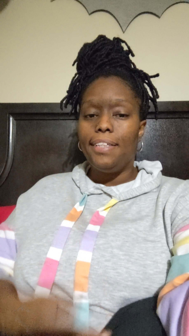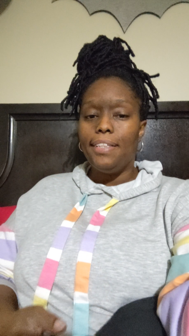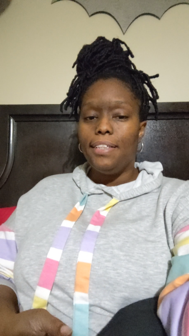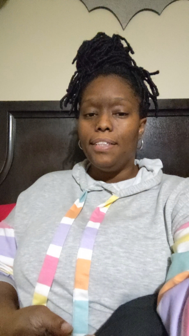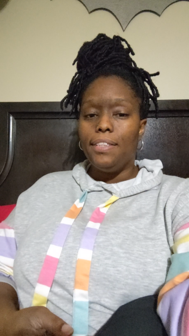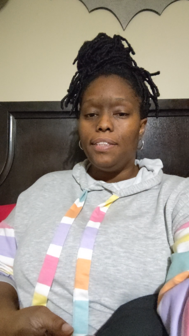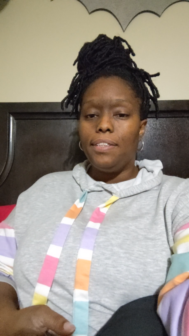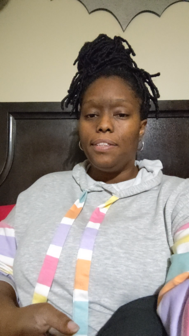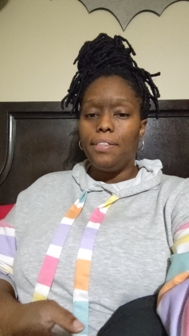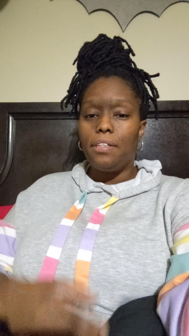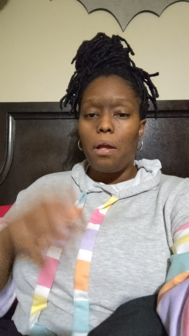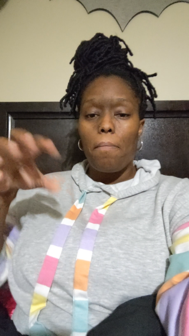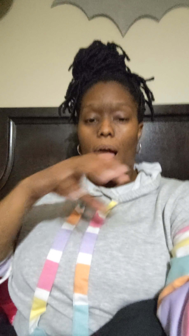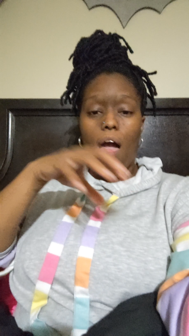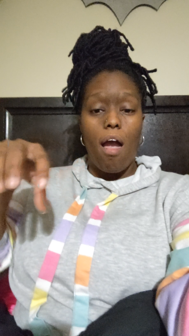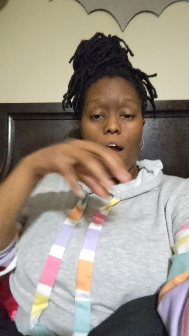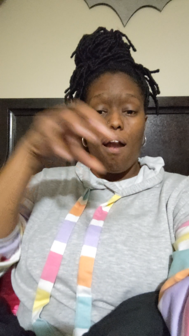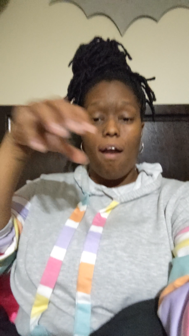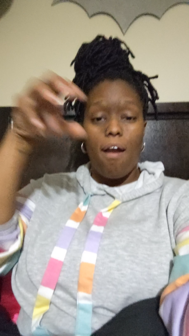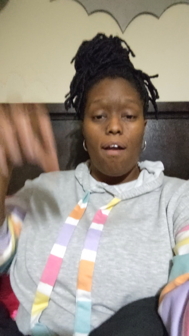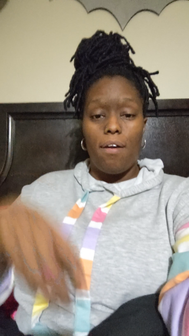block